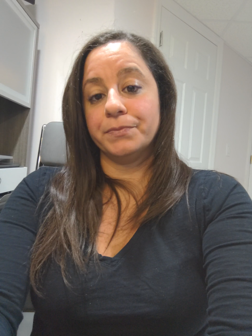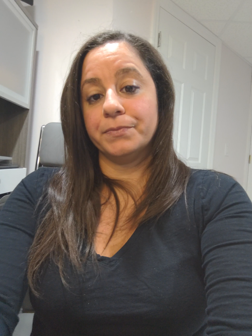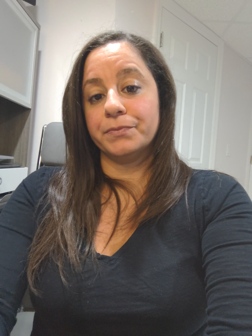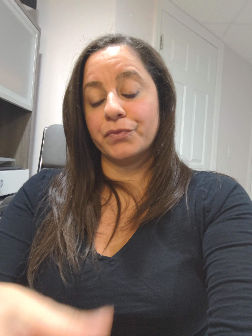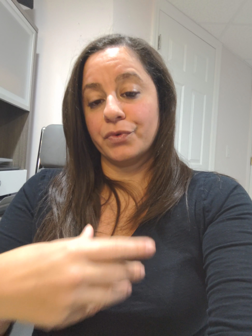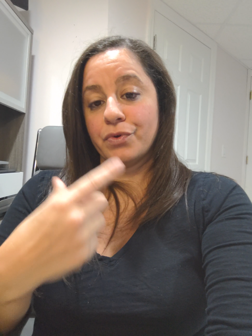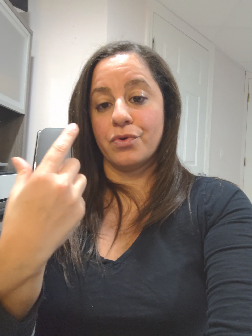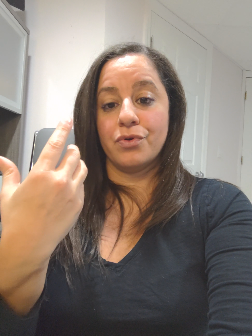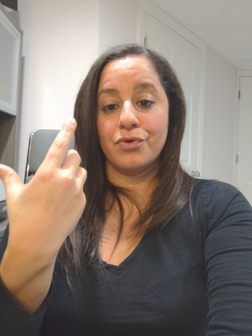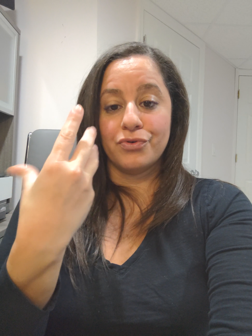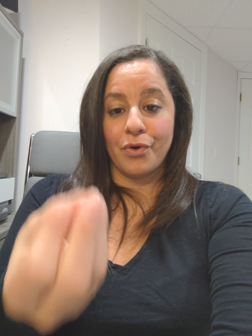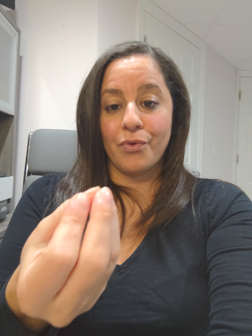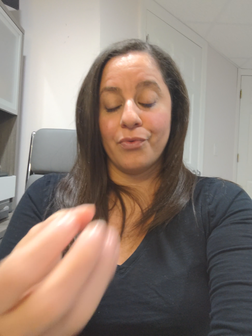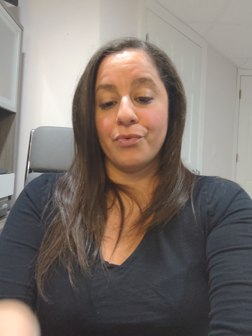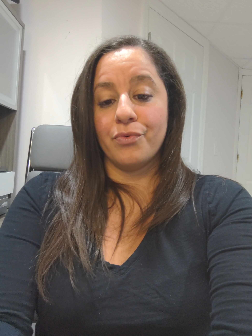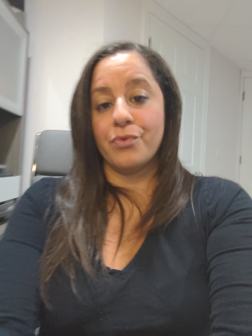go